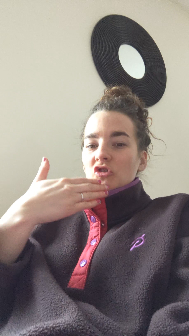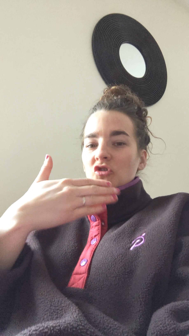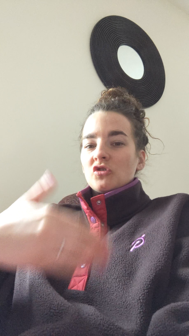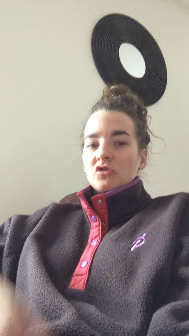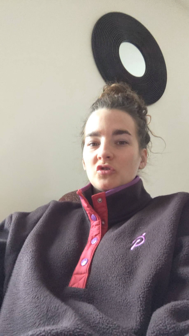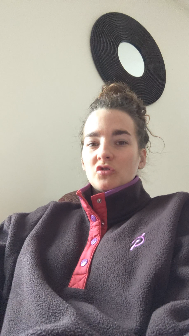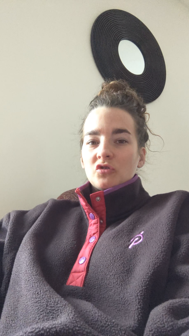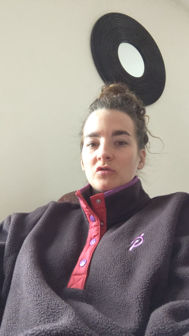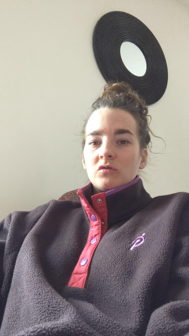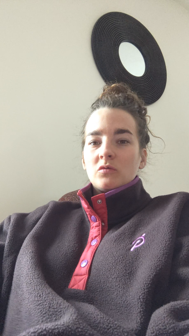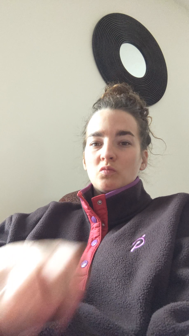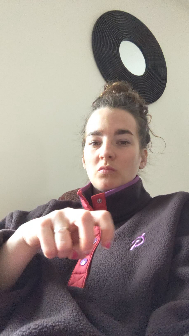porch